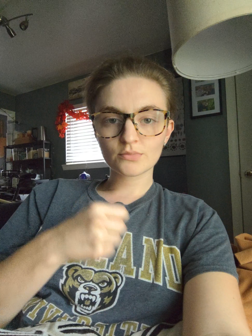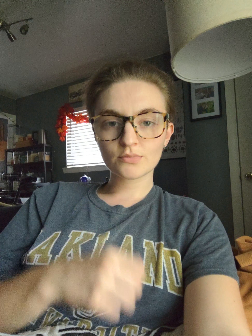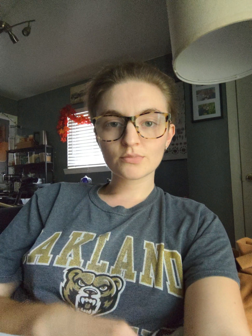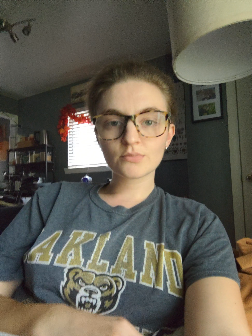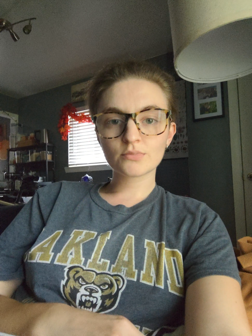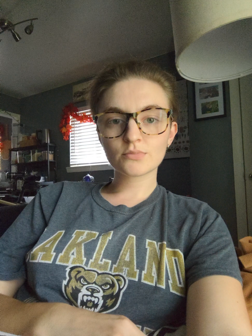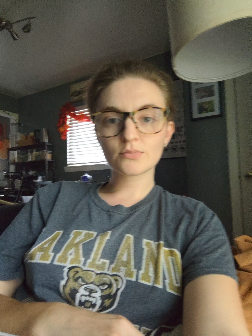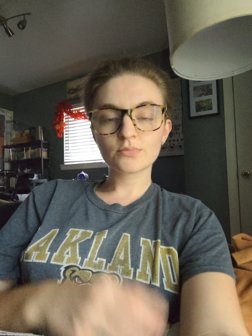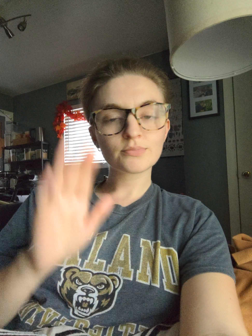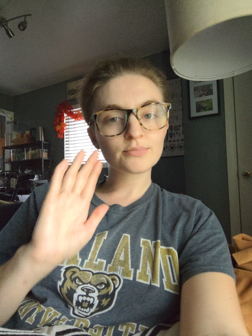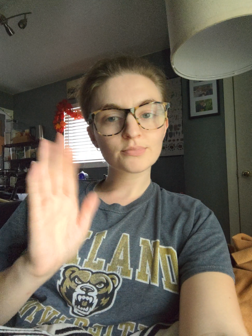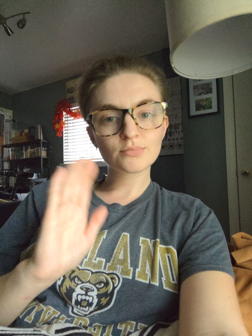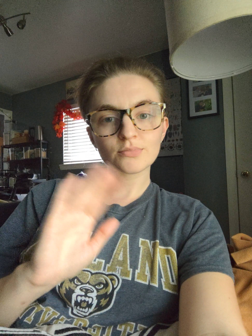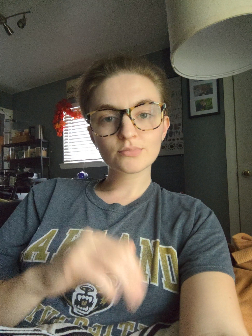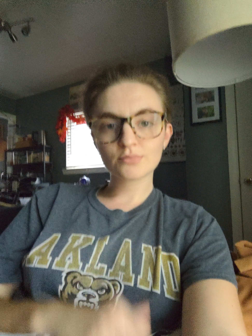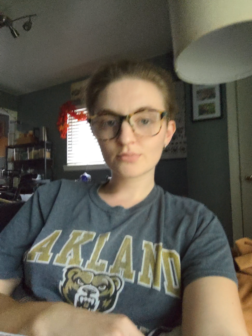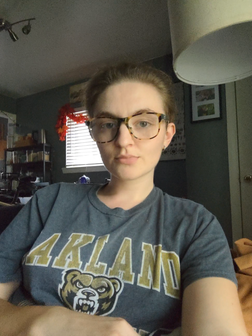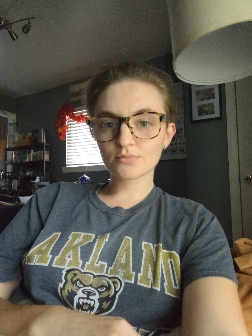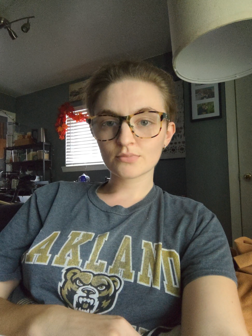hi